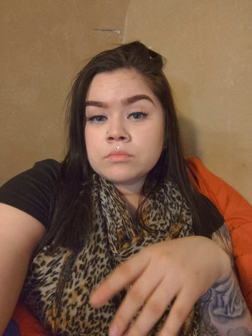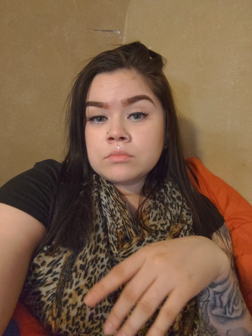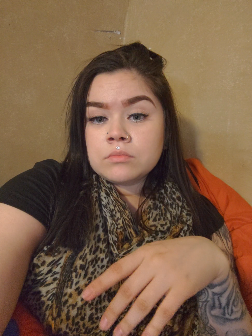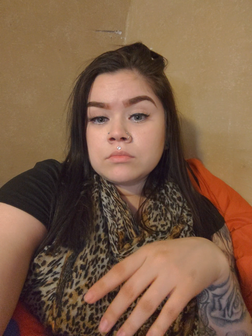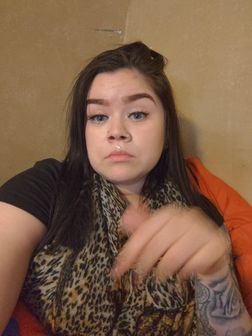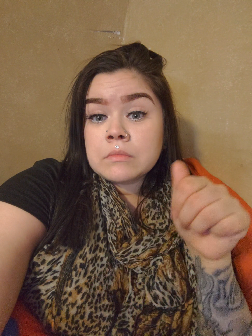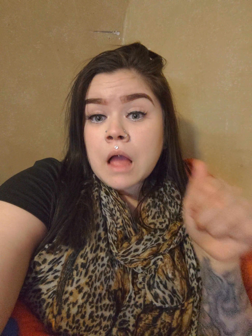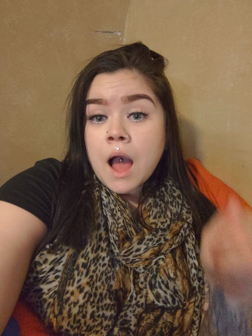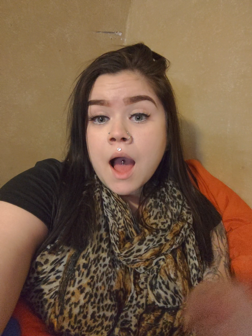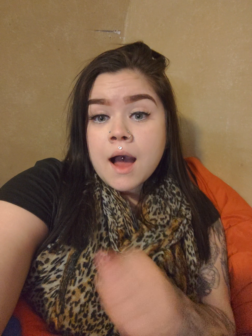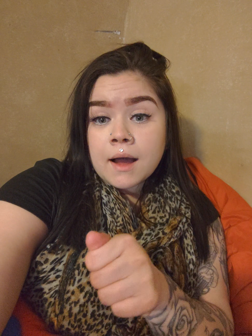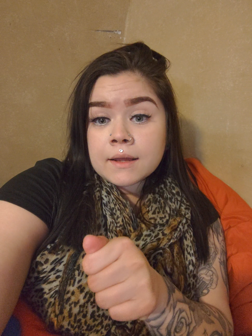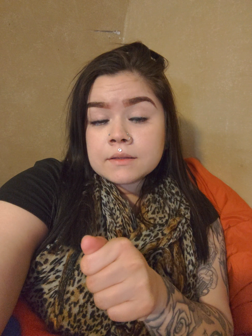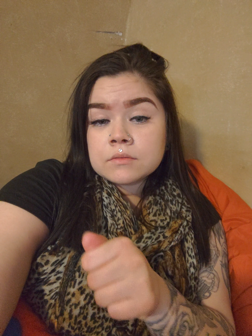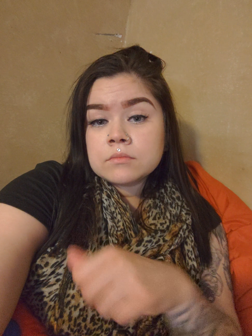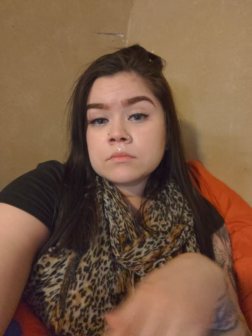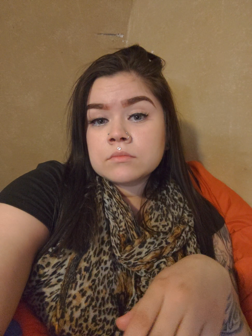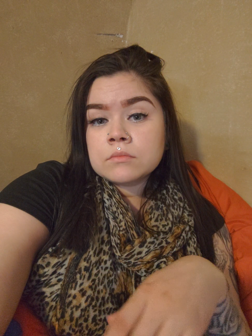hide